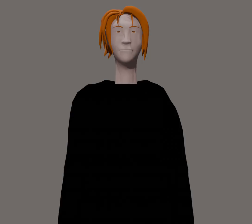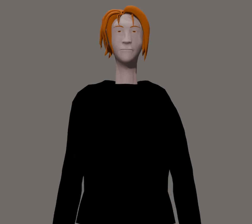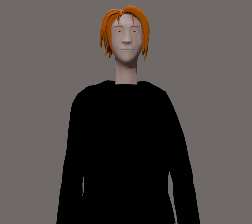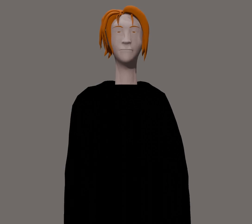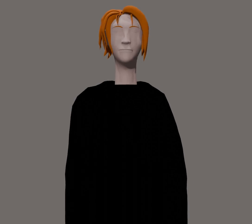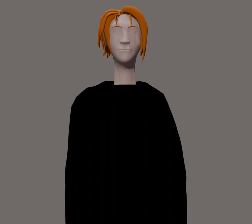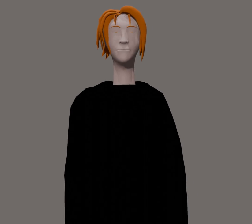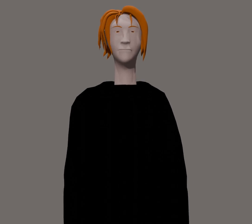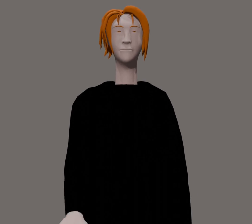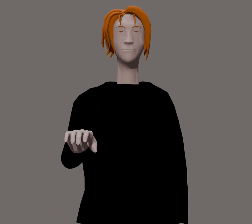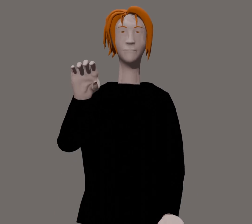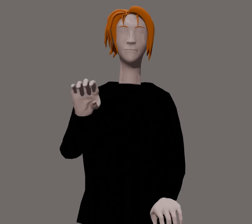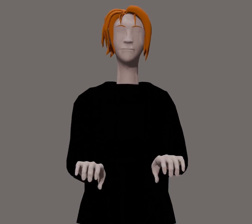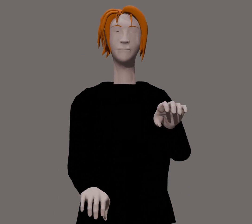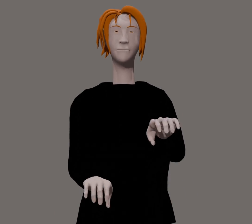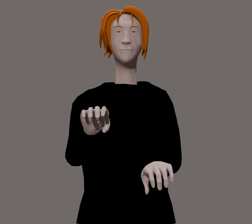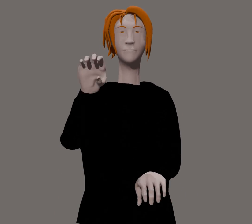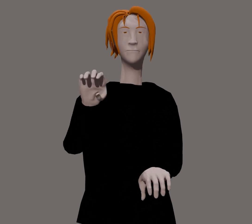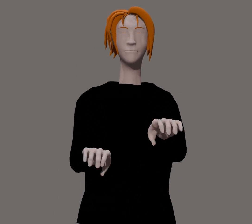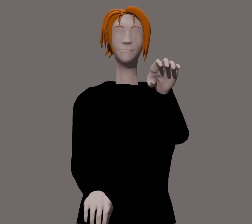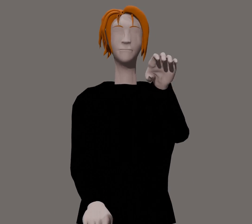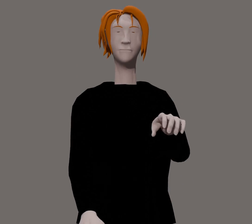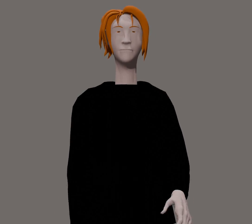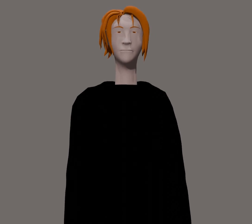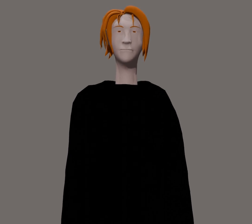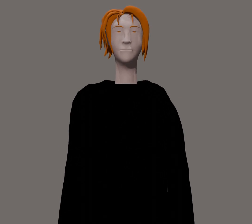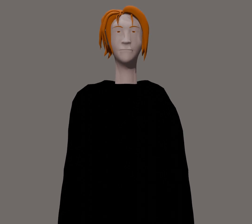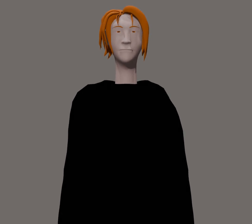Chat